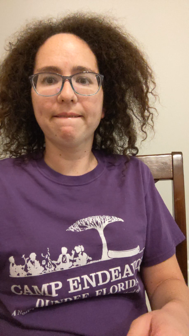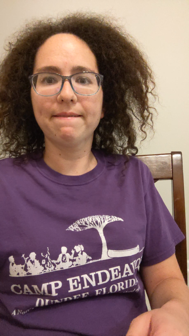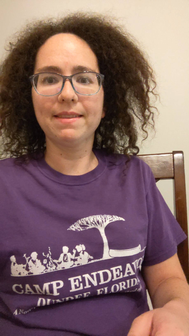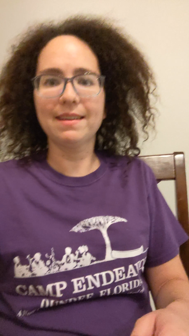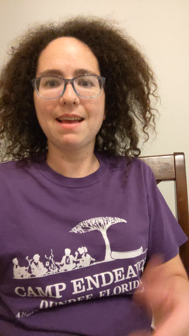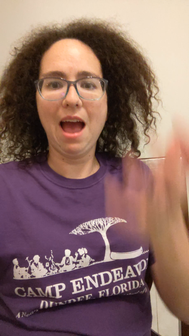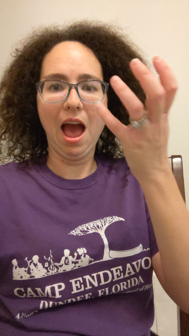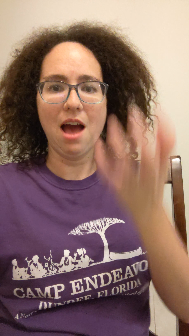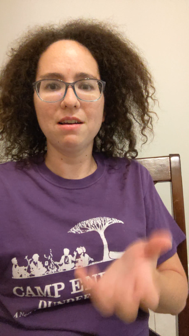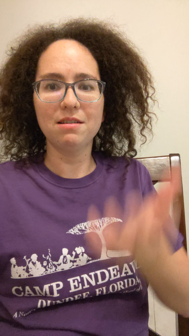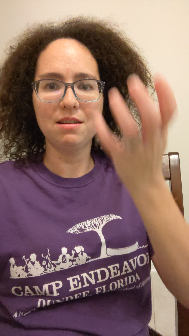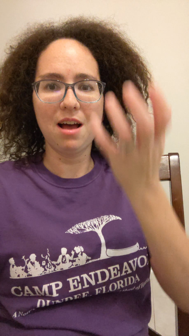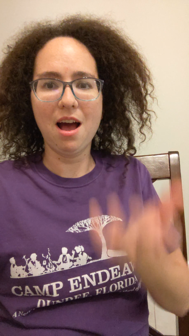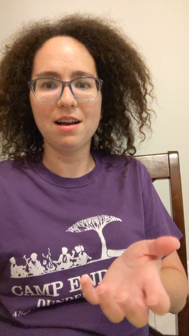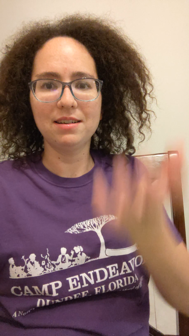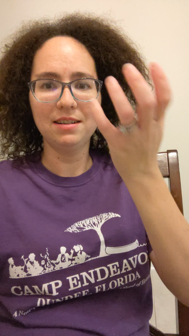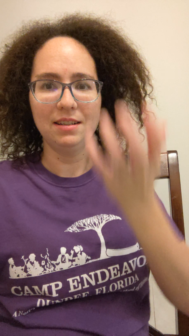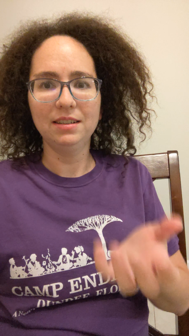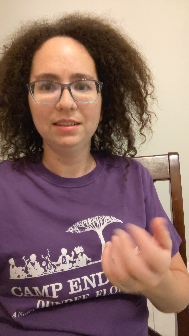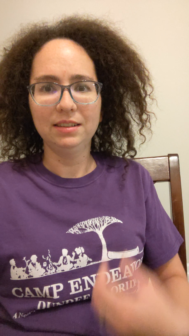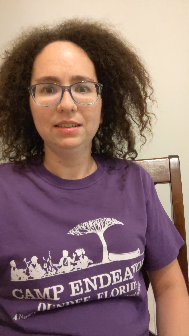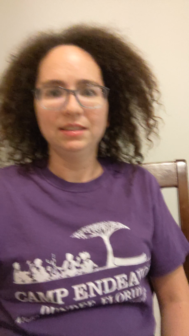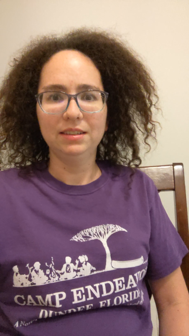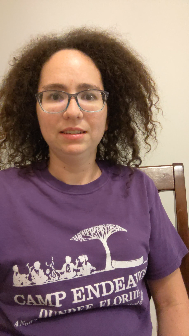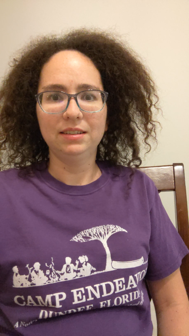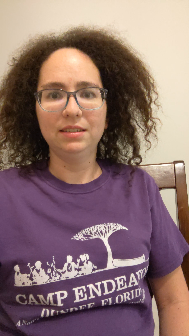heavy